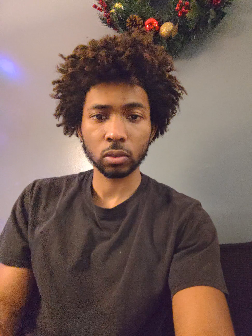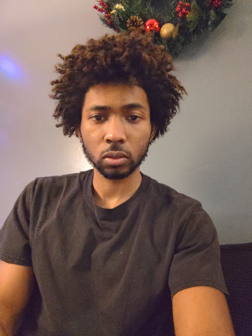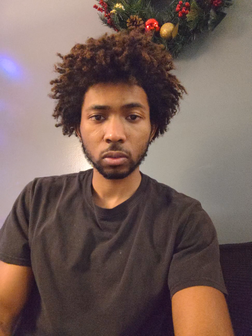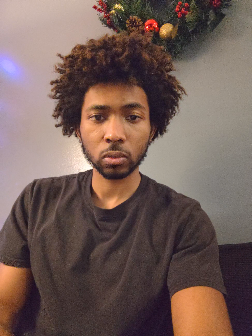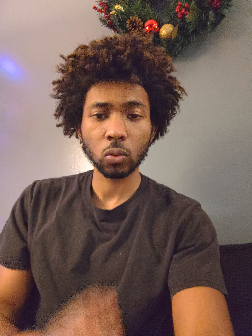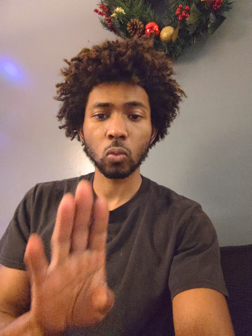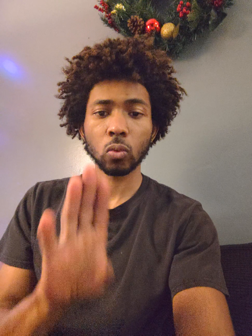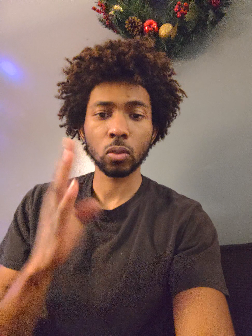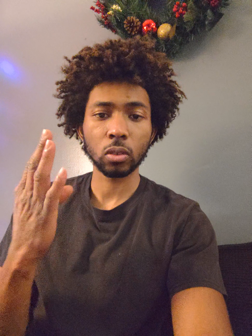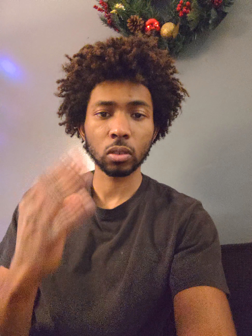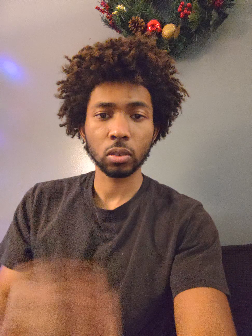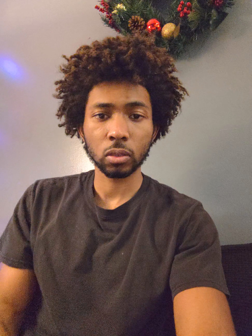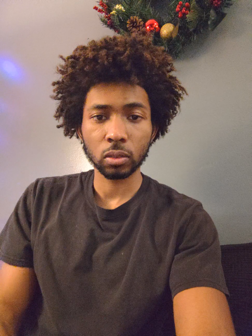open